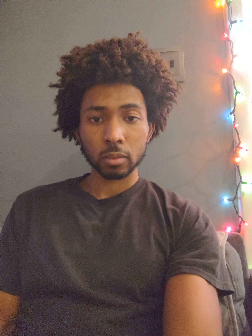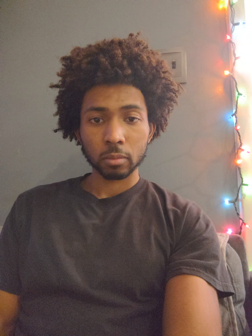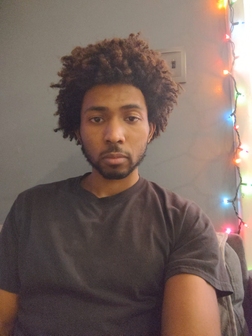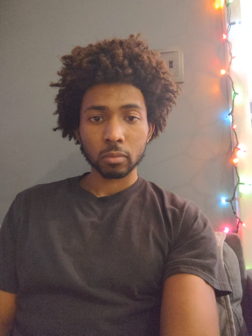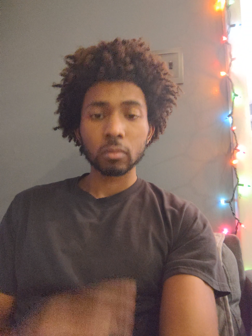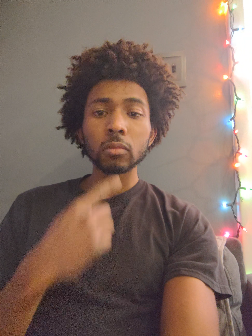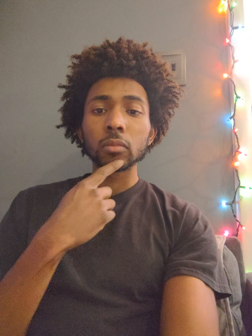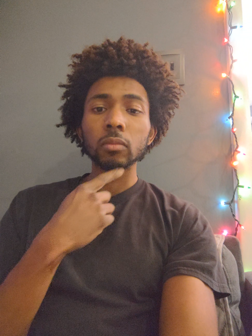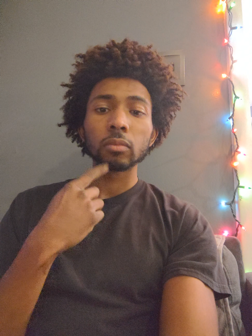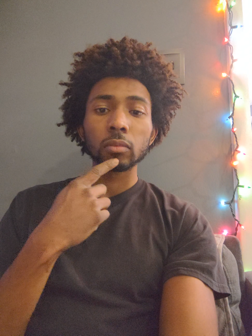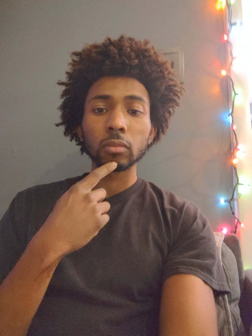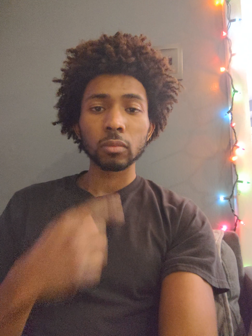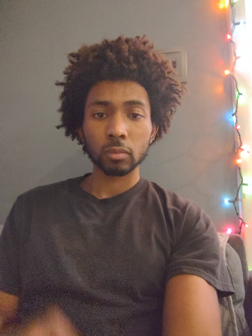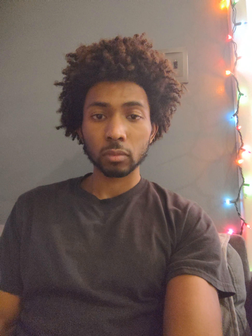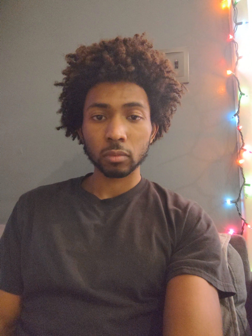chin